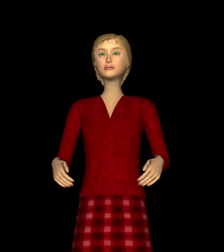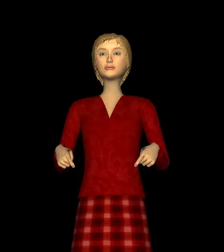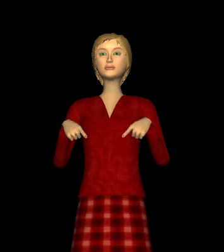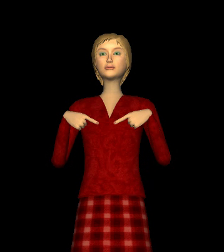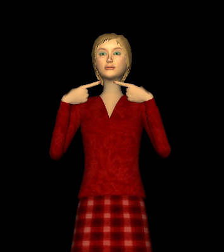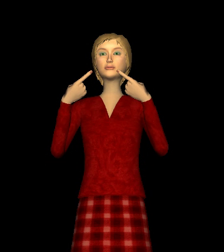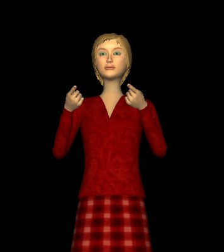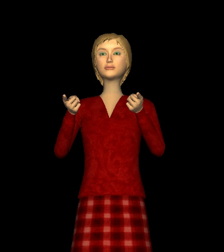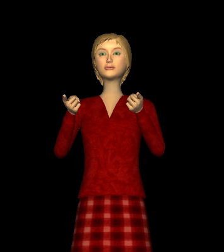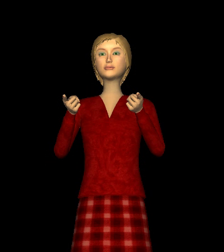يذهب